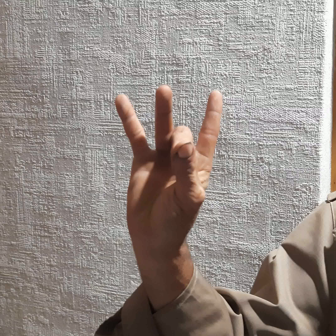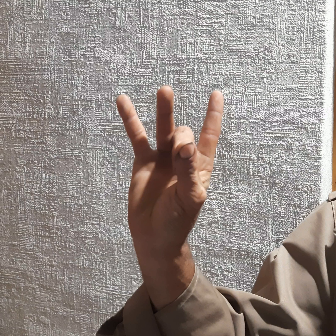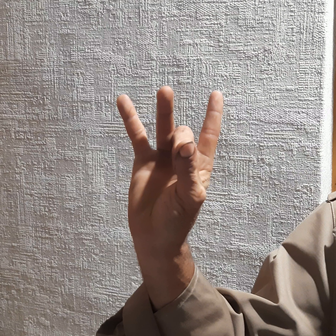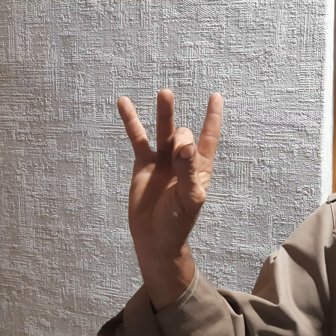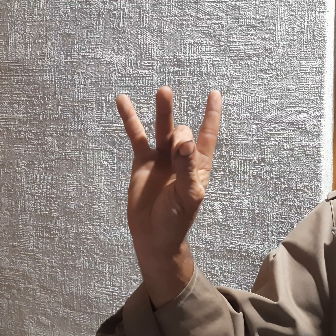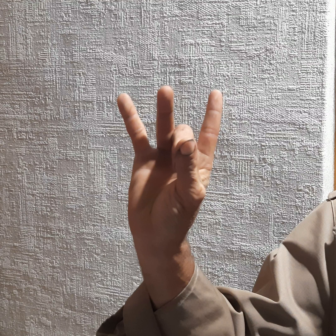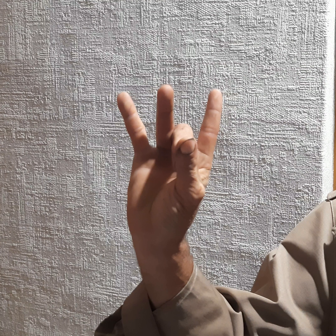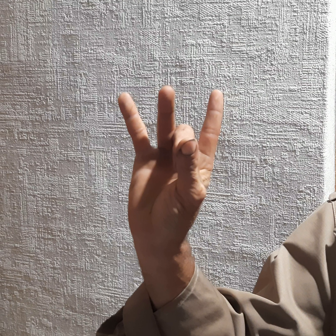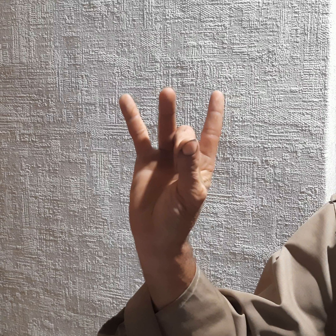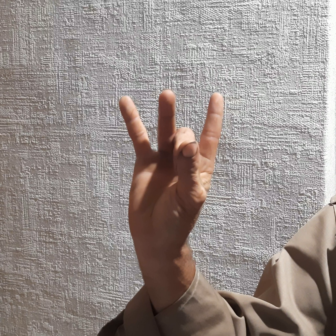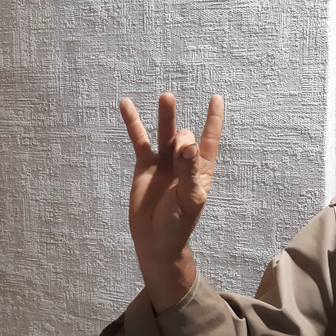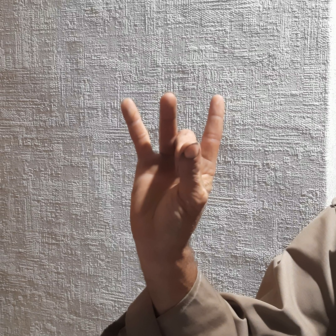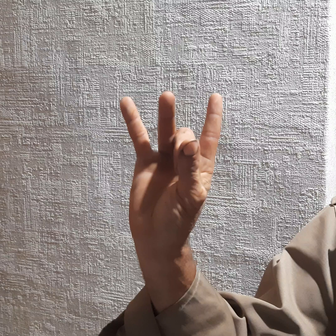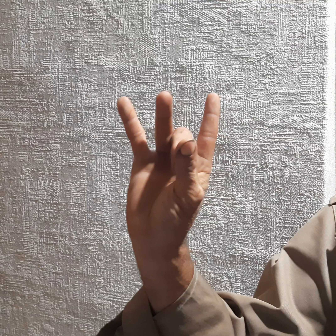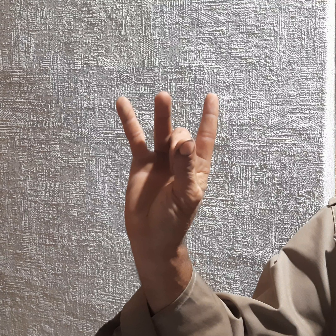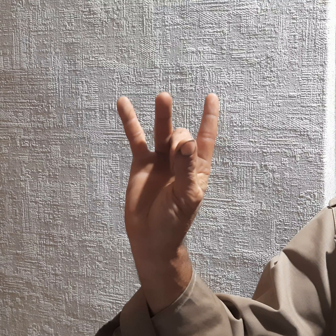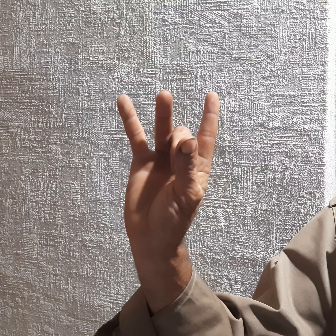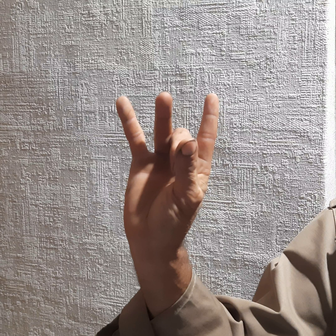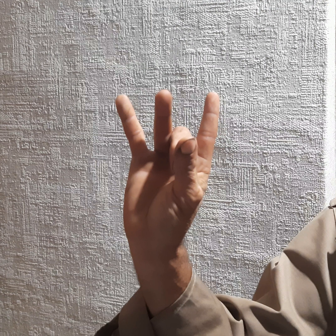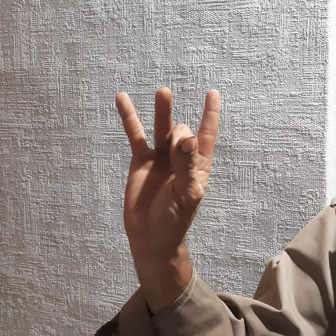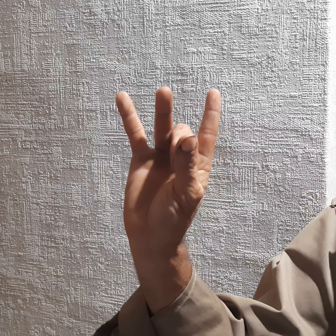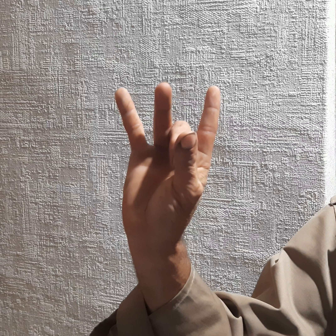Р